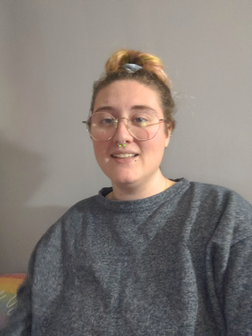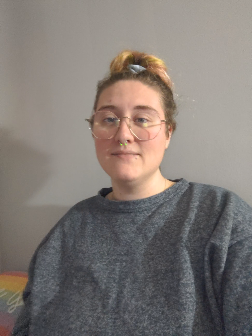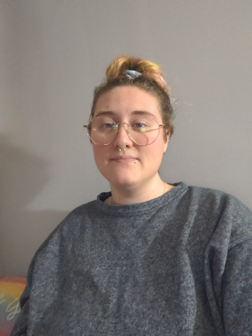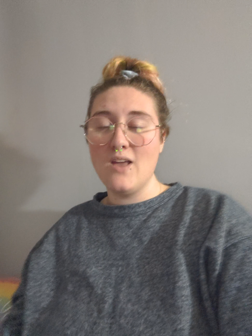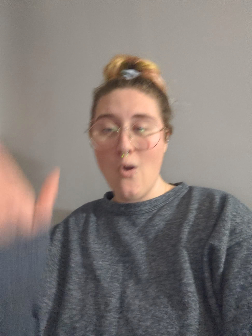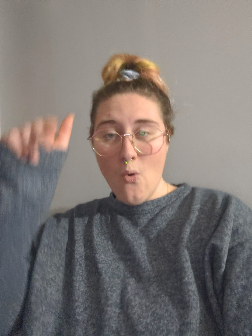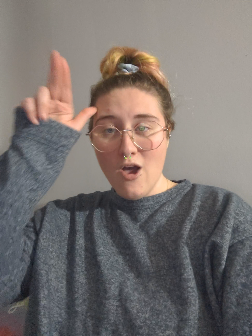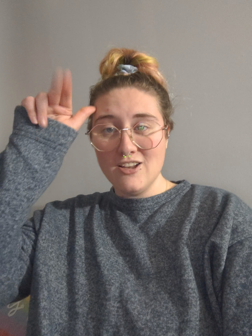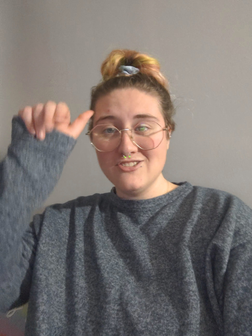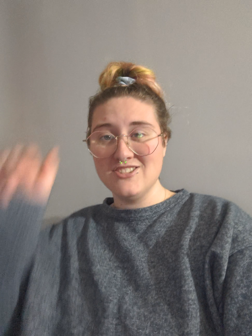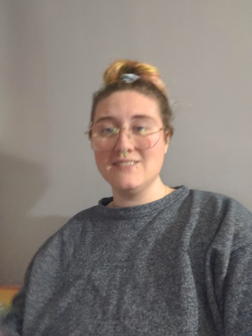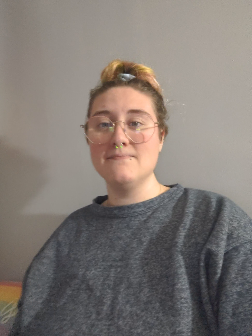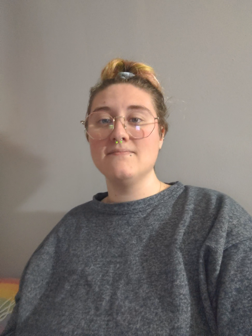horse